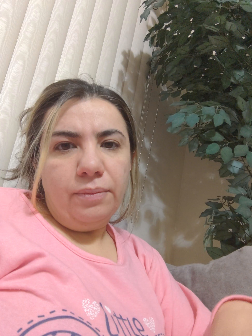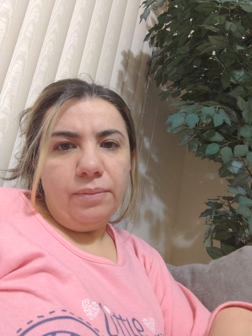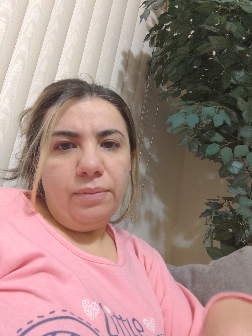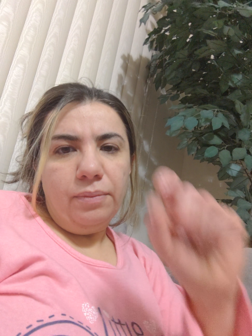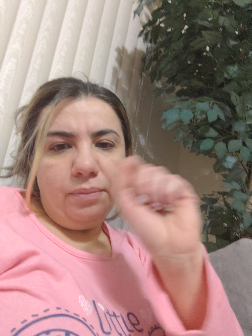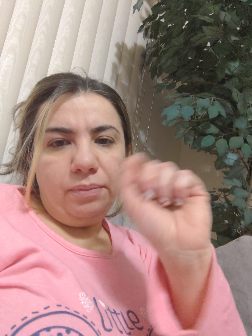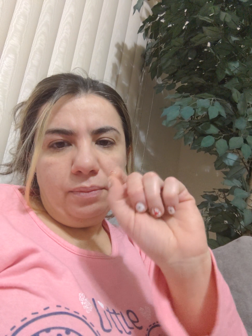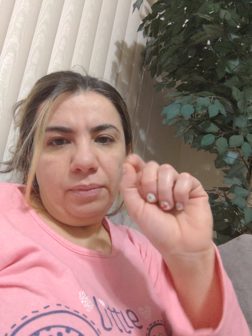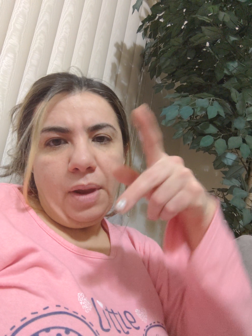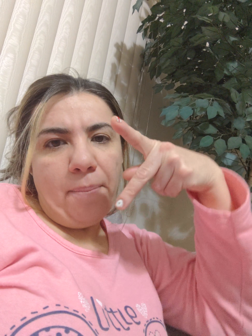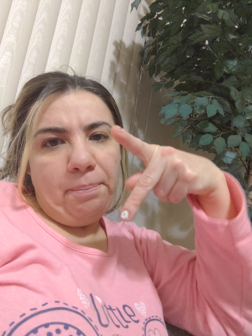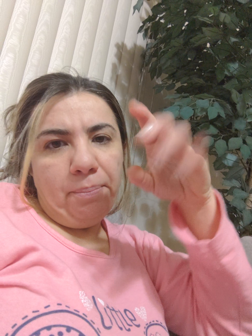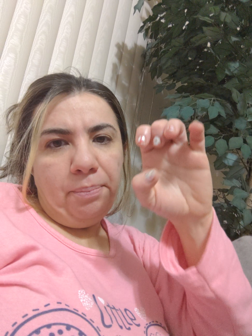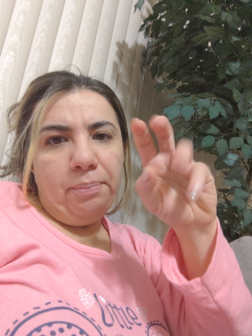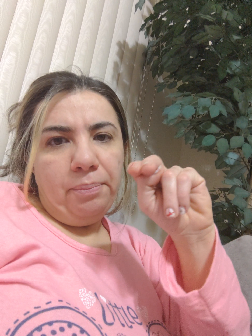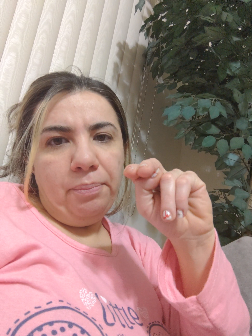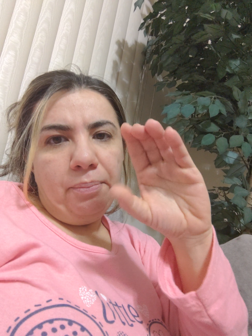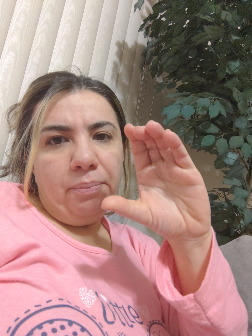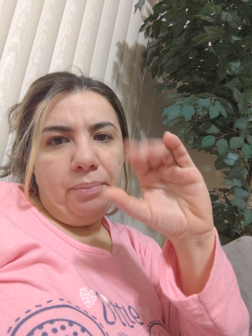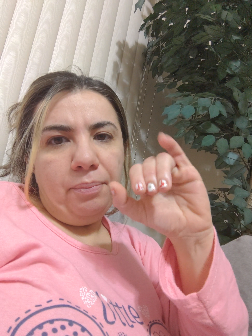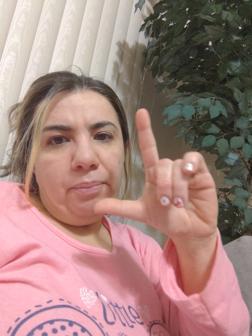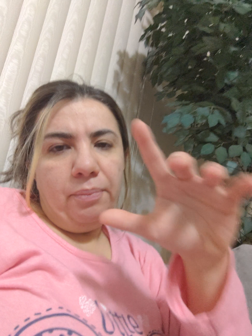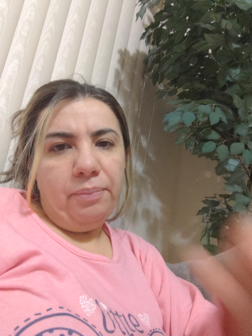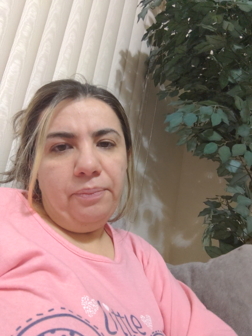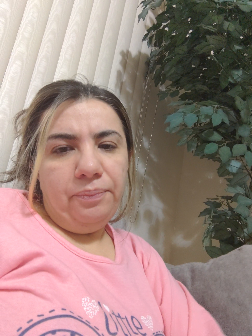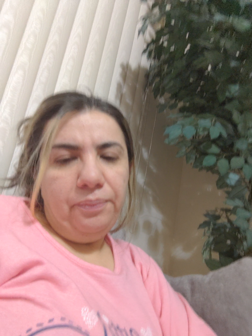pencil